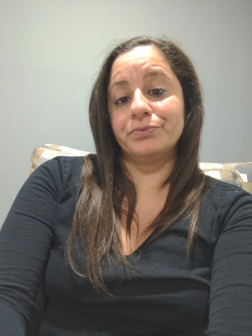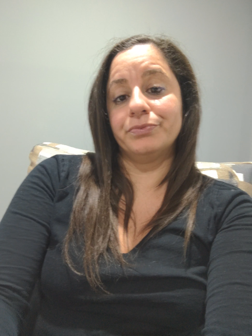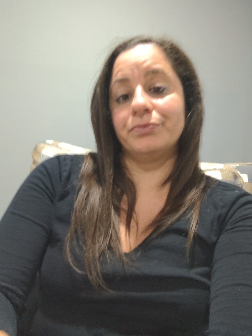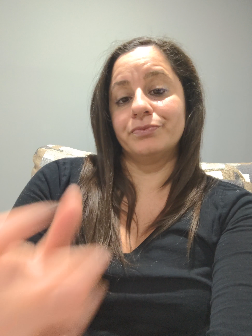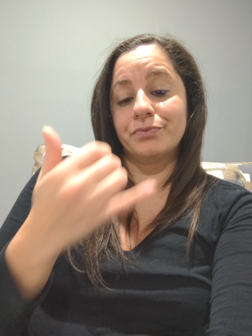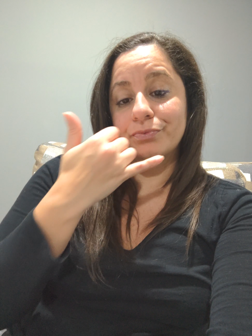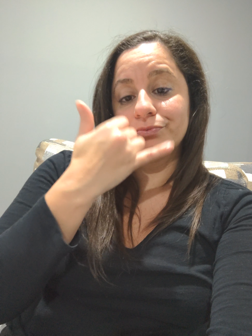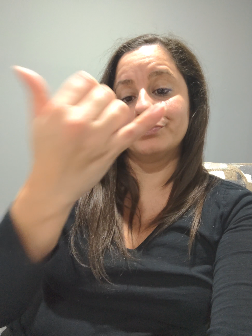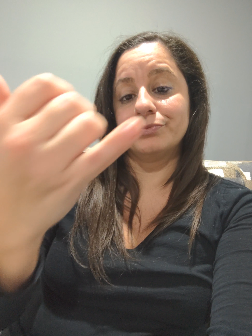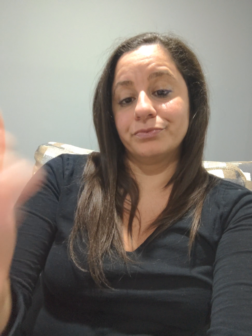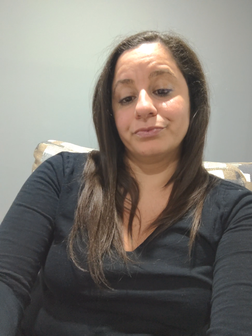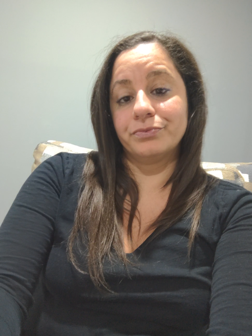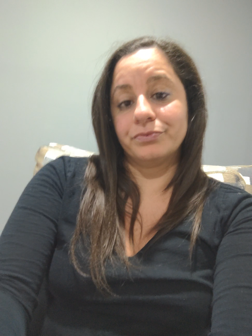call on the phone